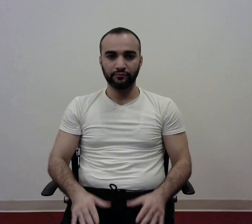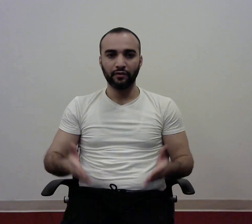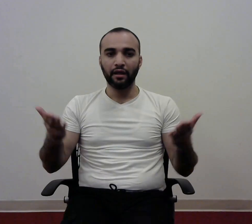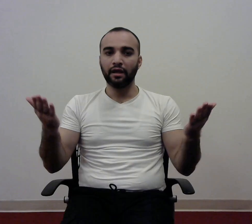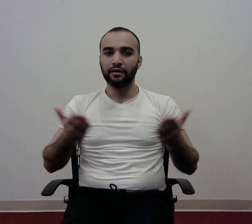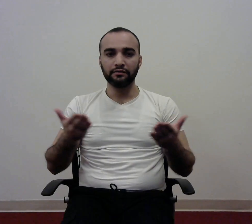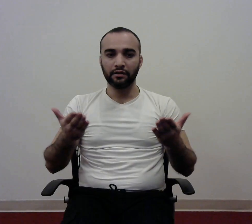hansı